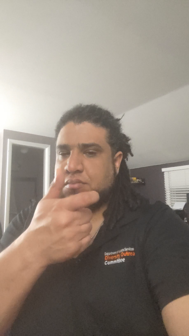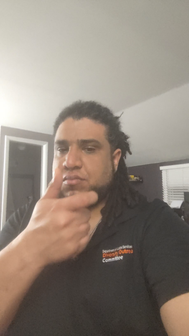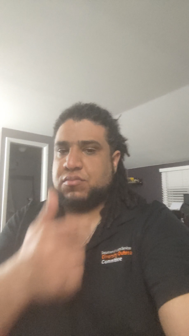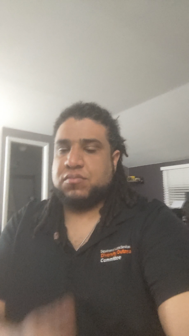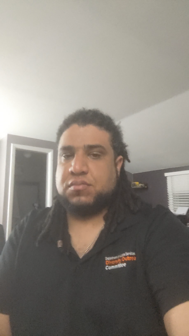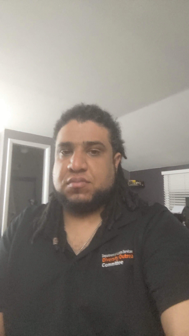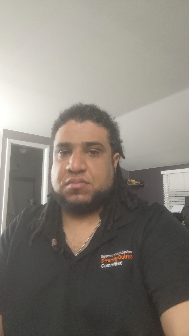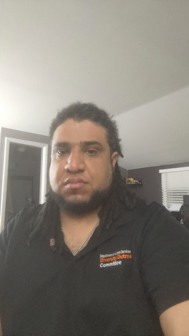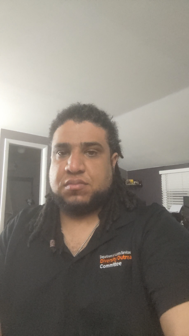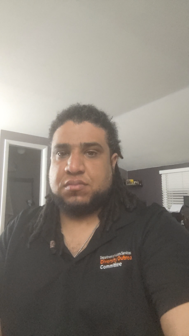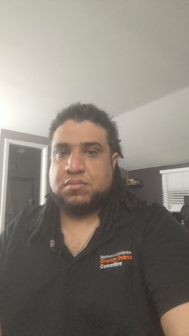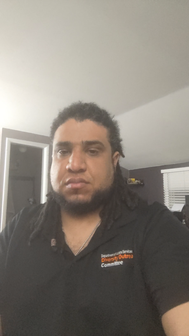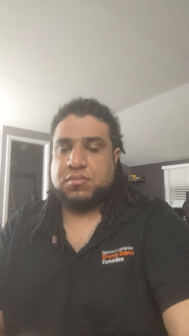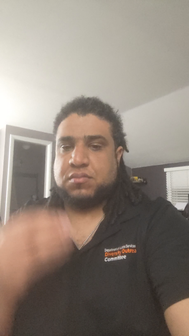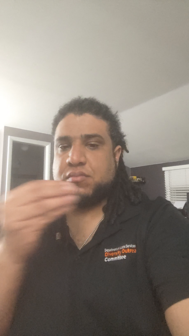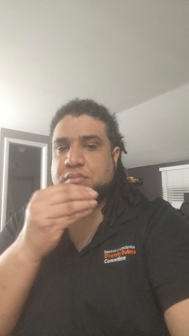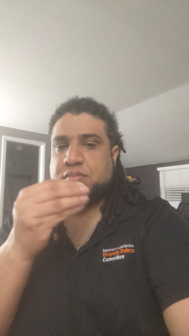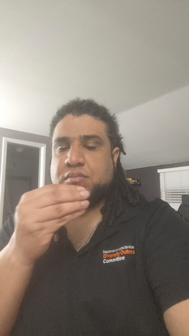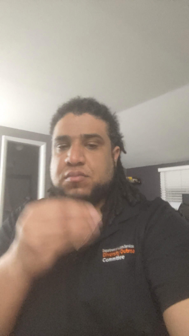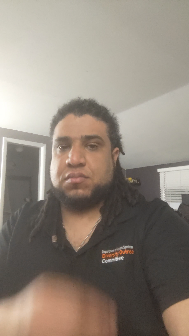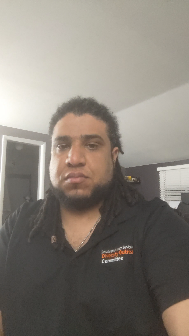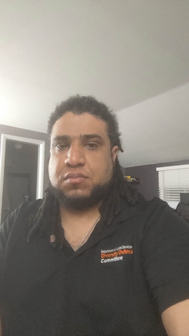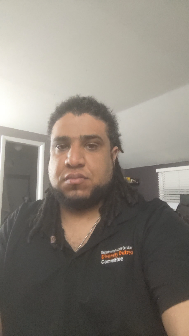more